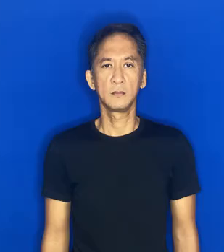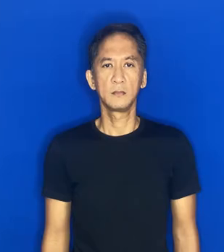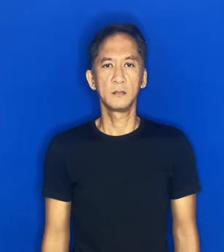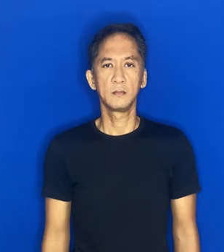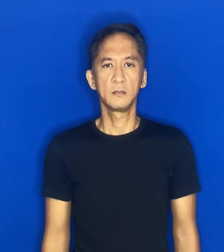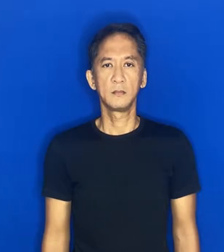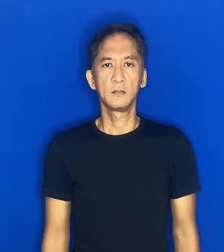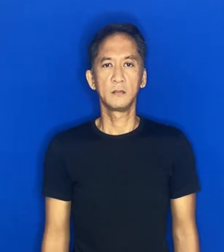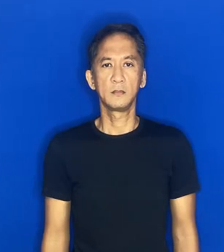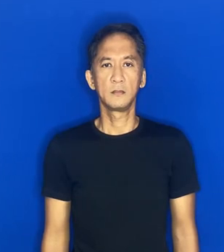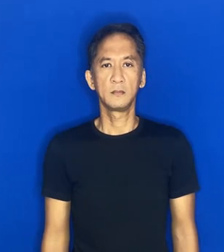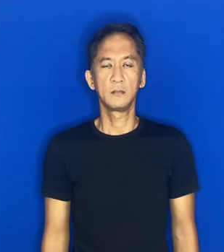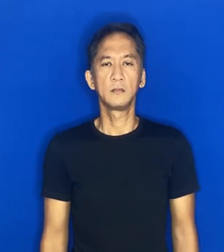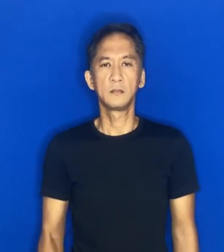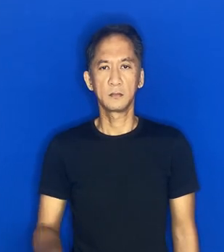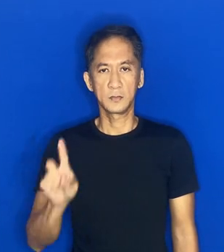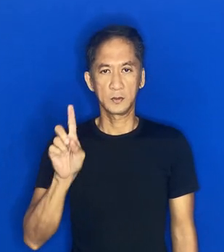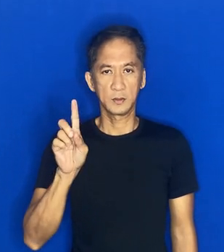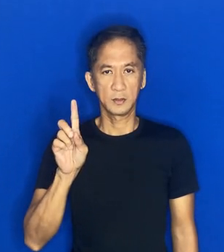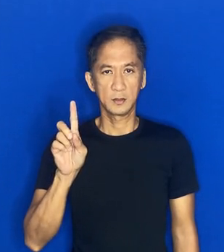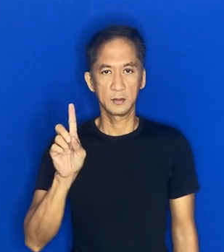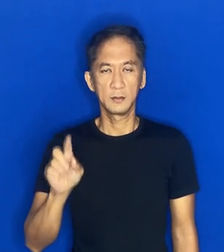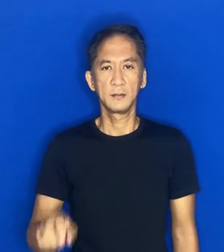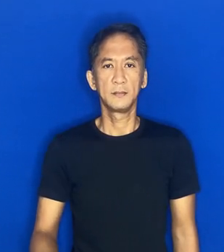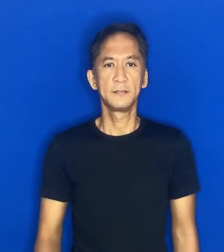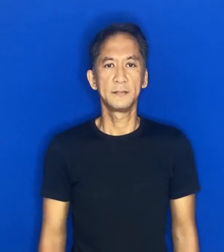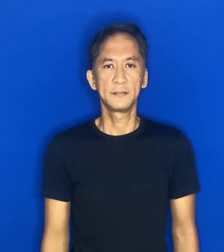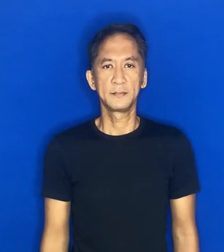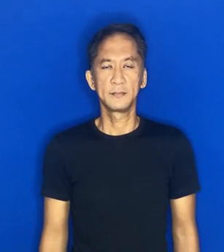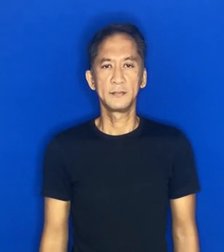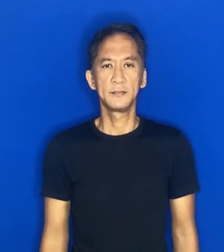one